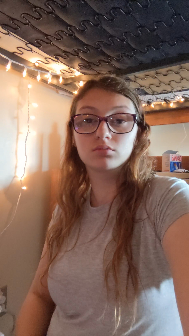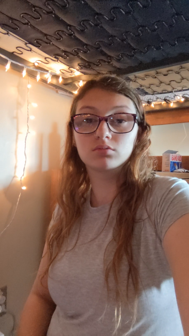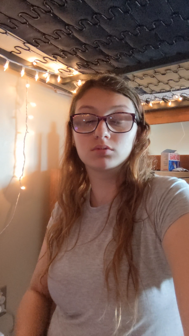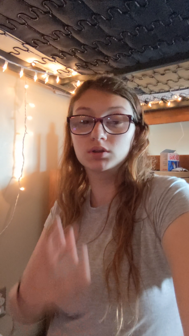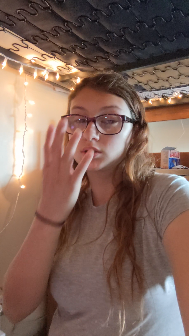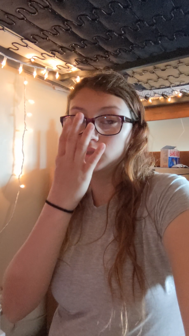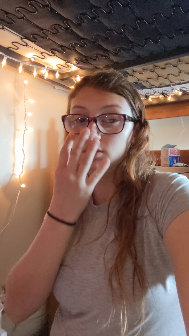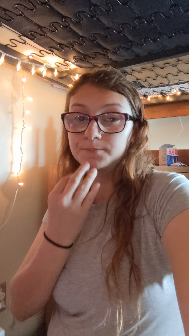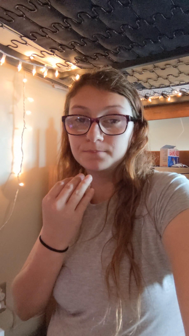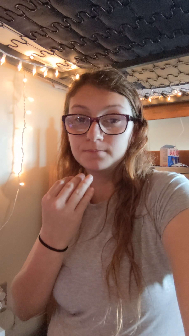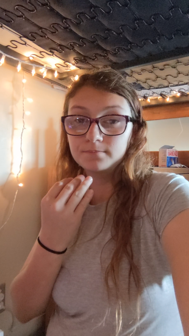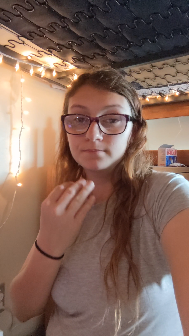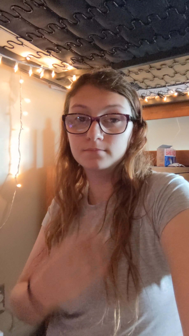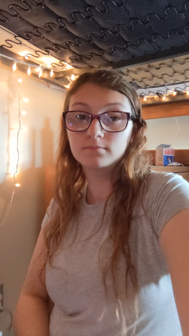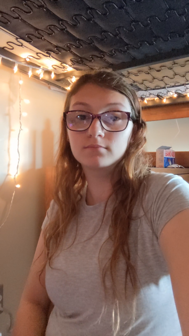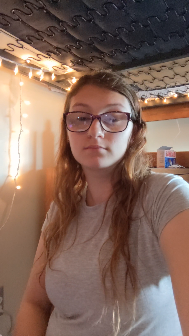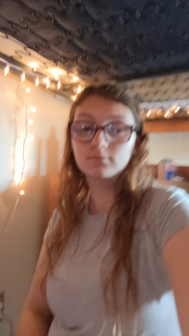asleep